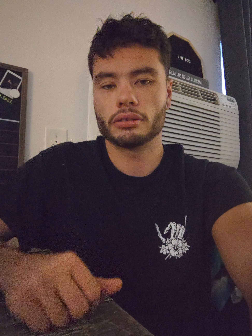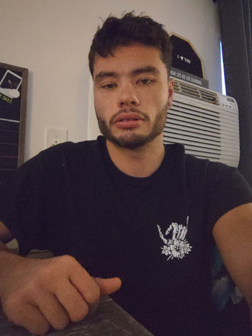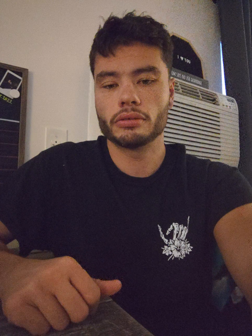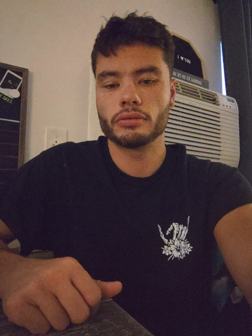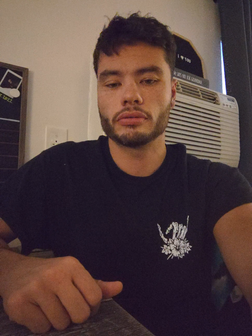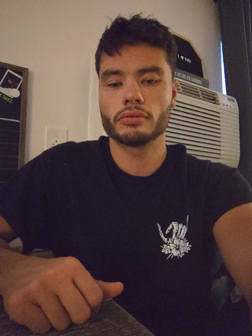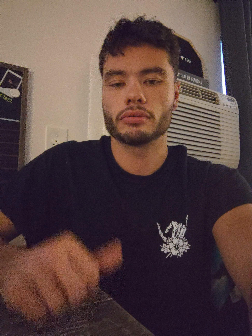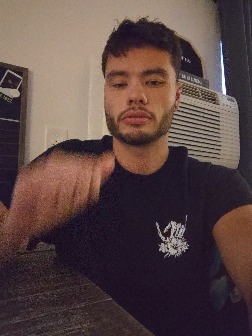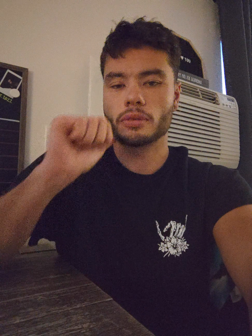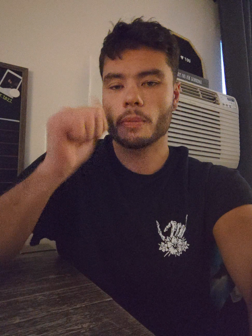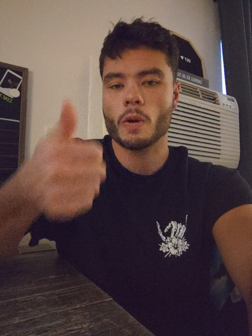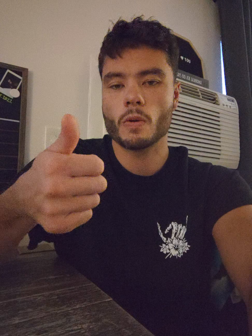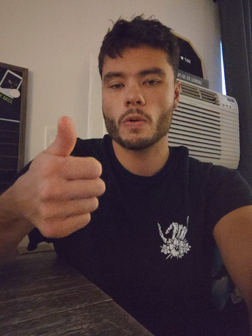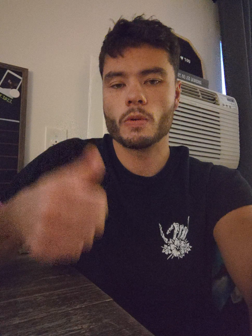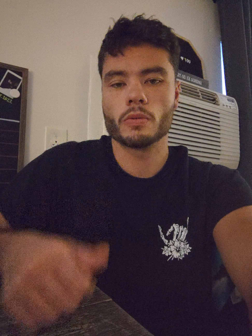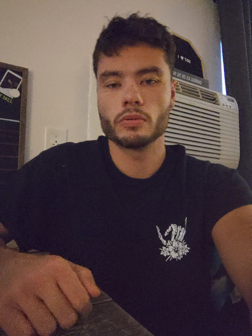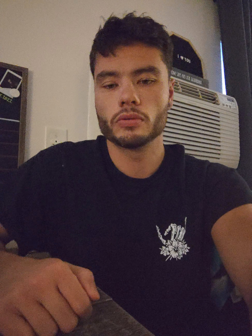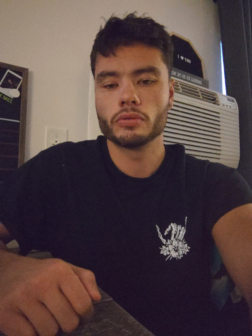tomorrow